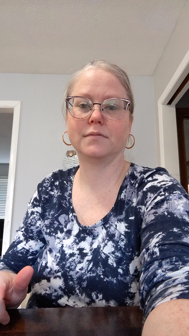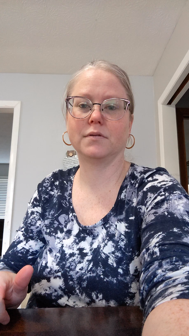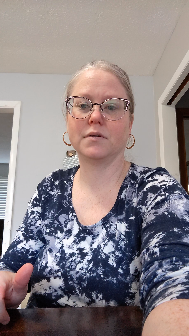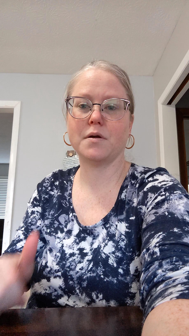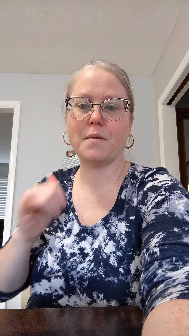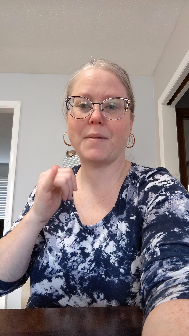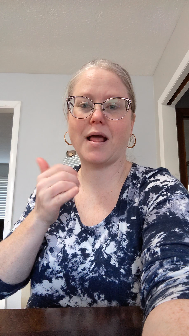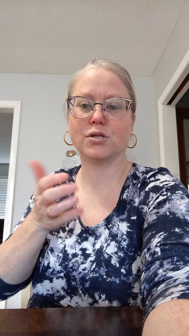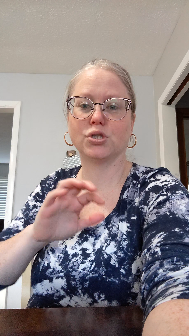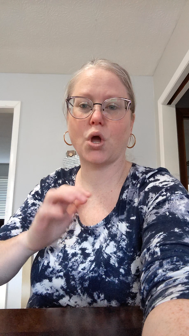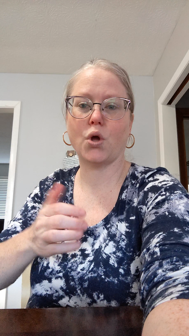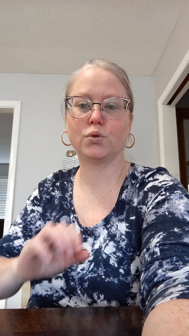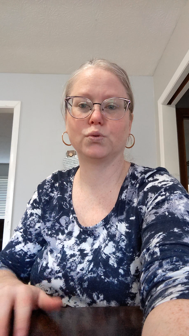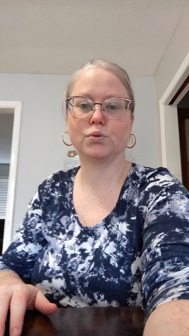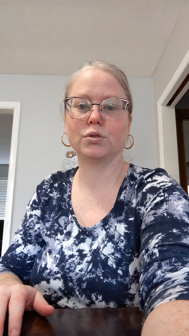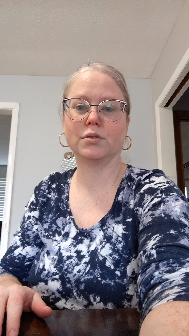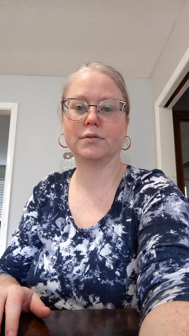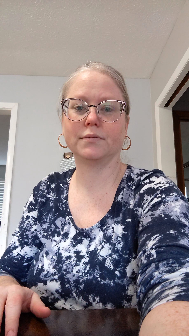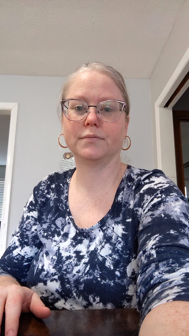play dough